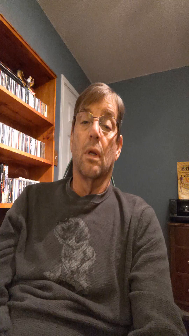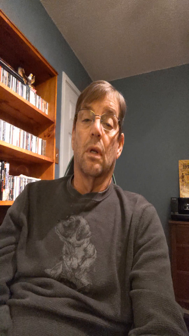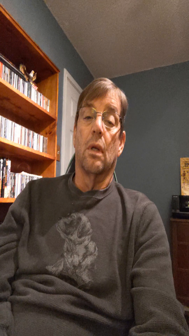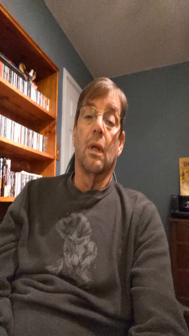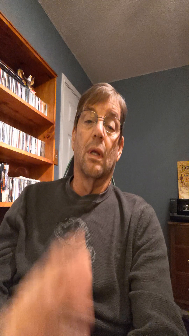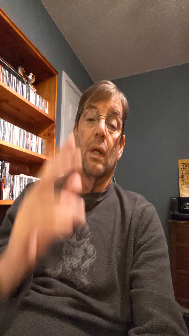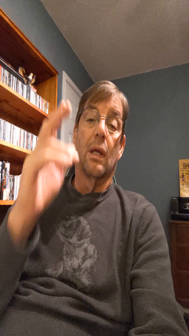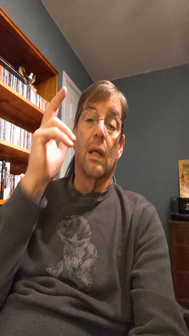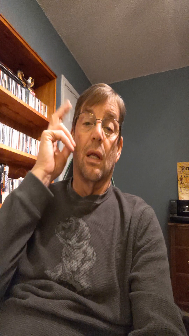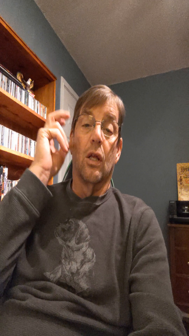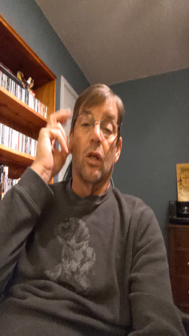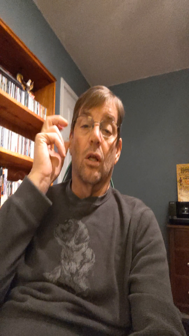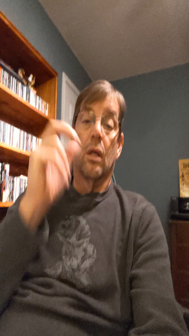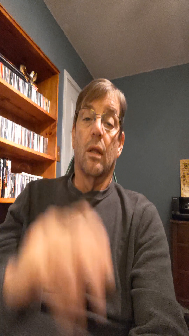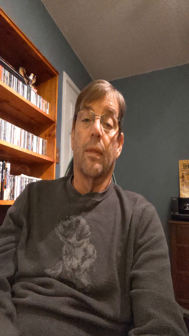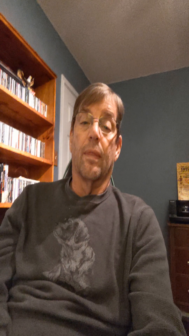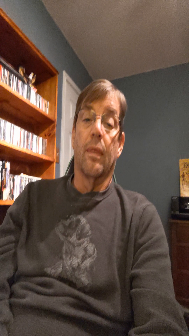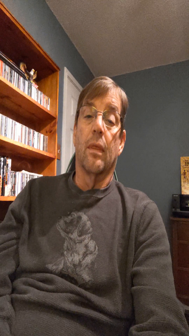hear